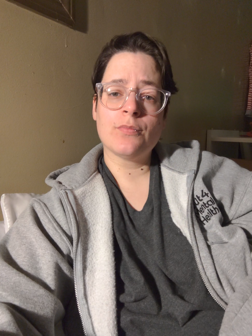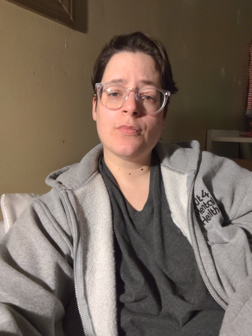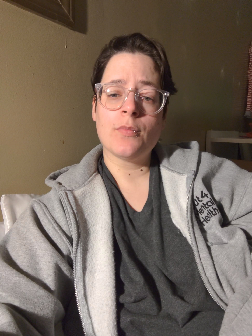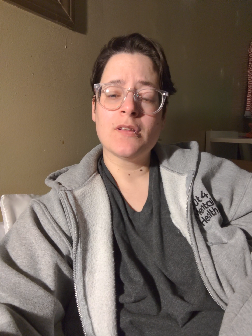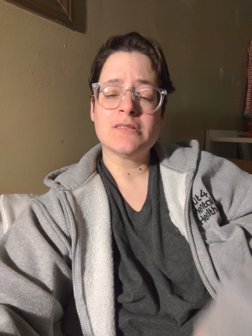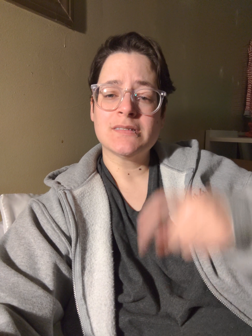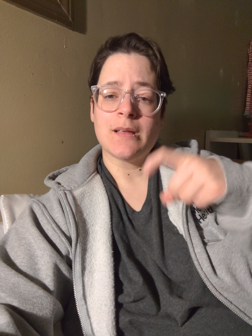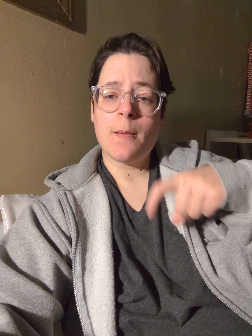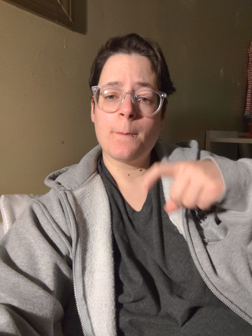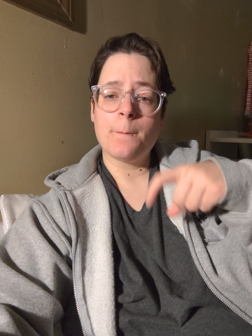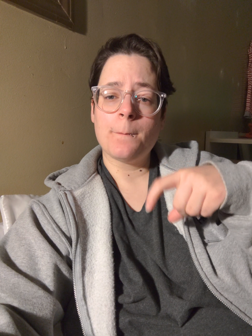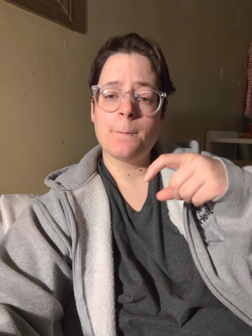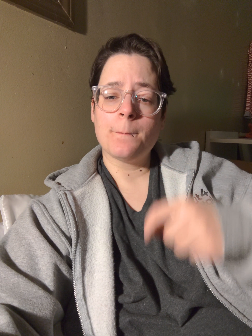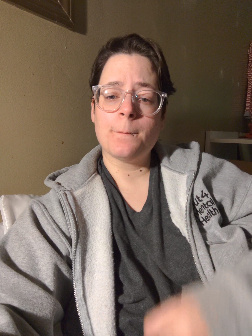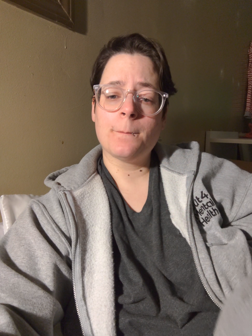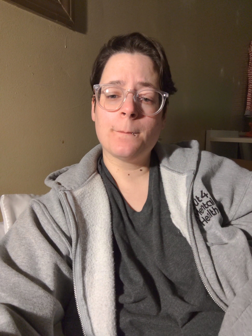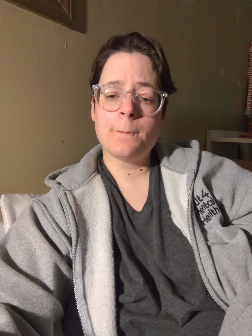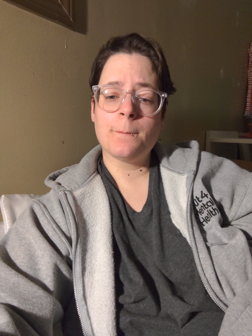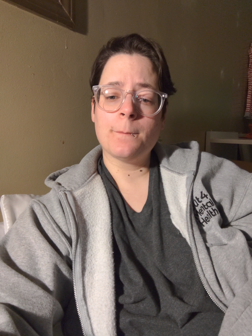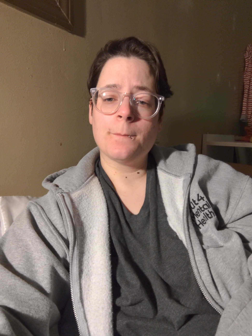time